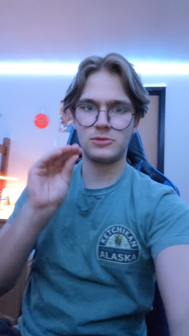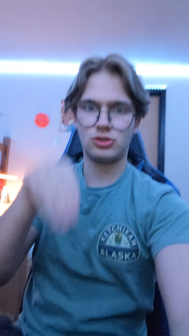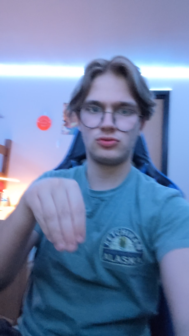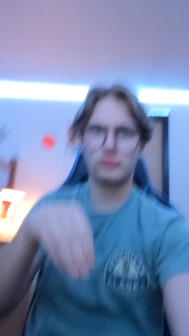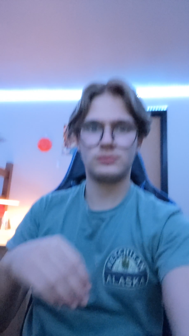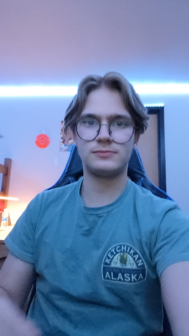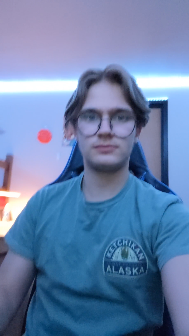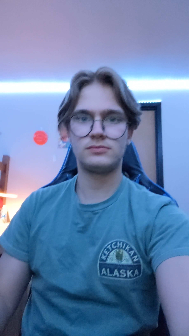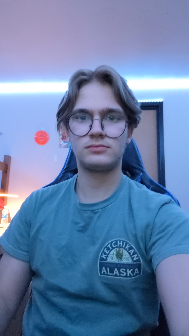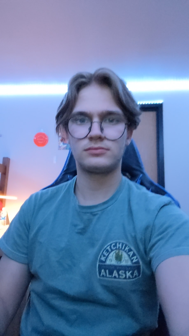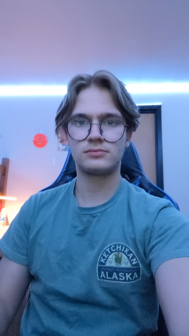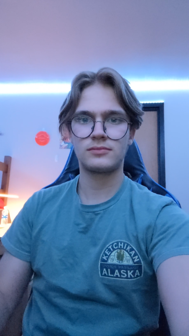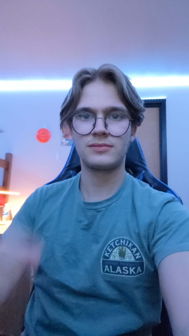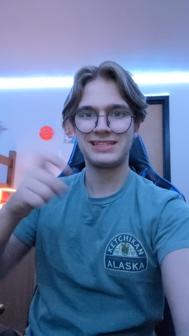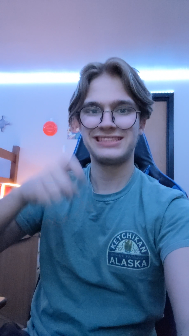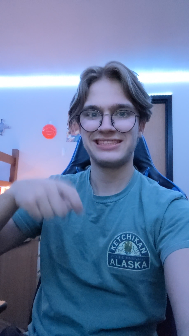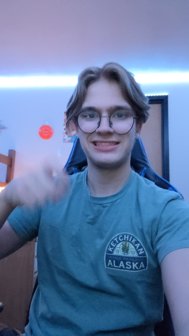need